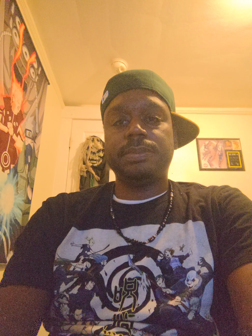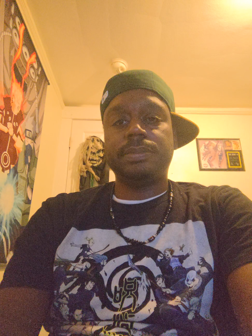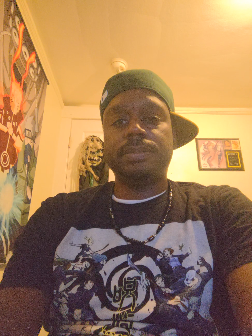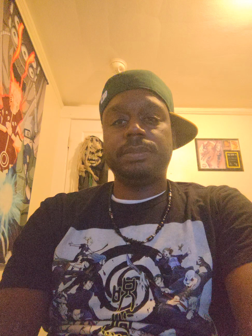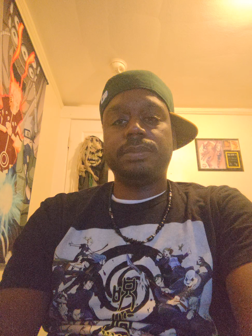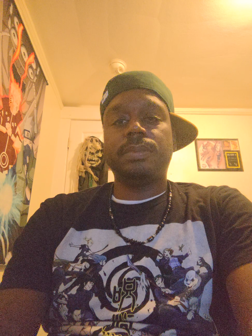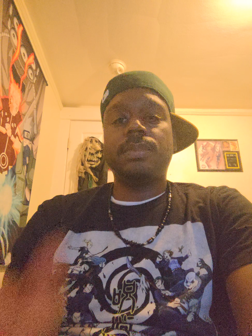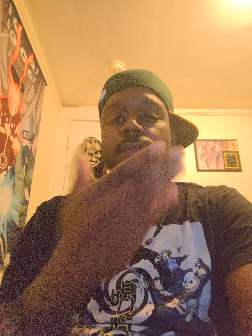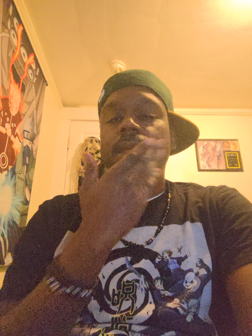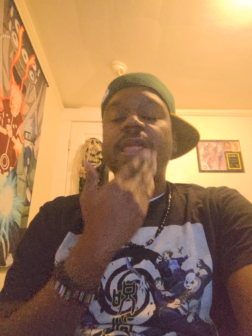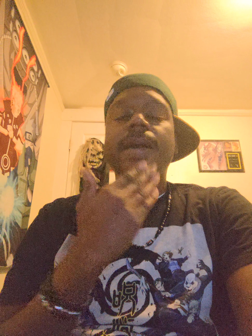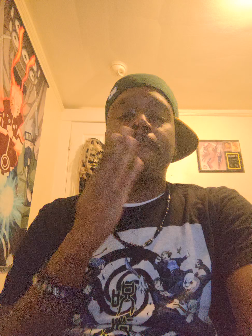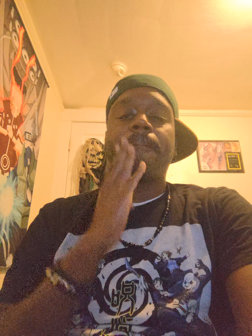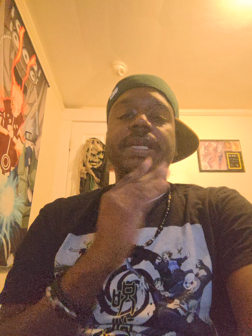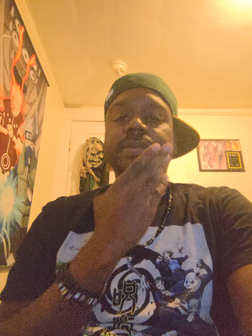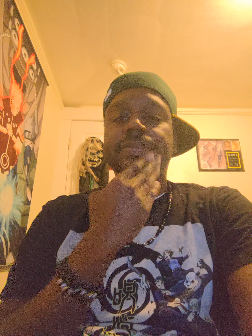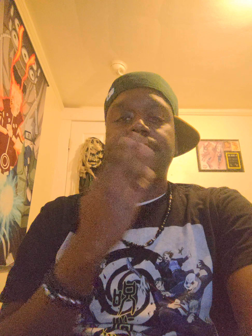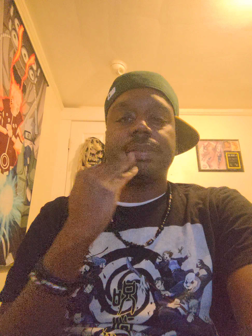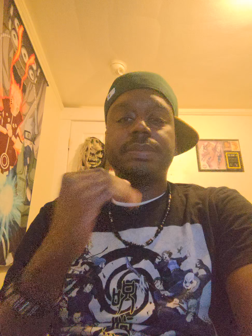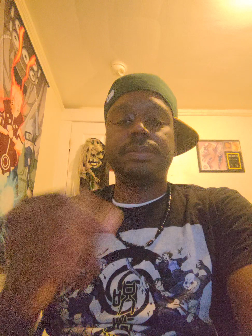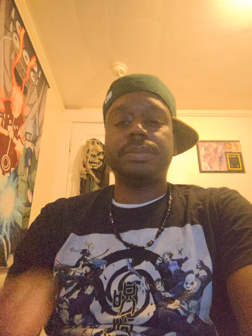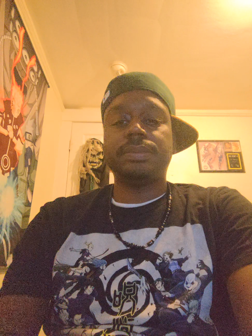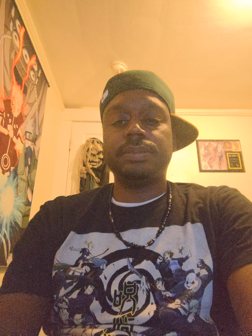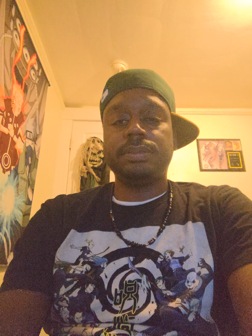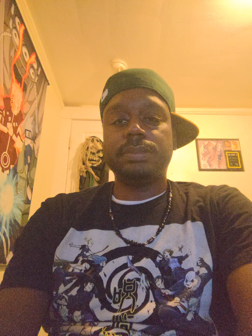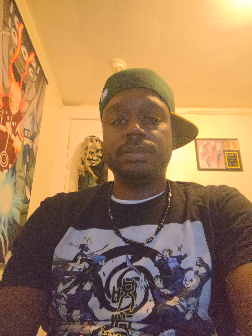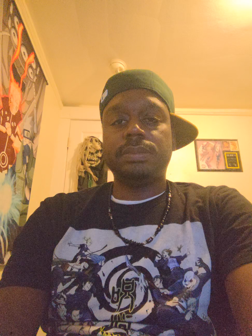napkin